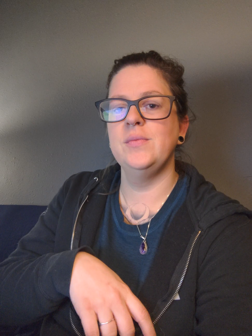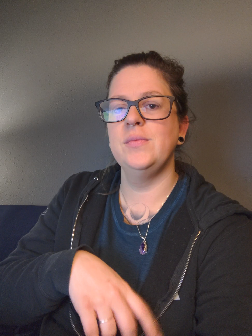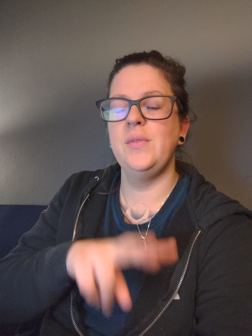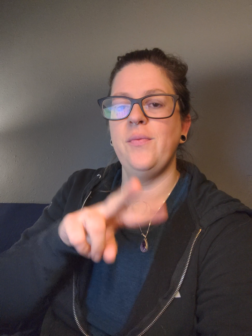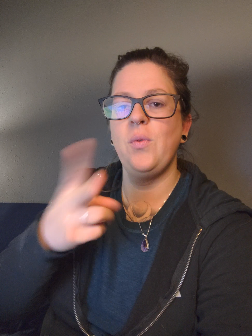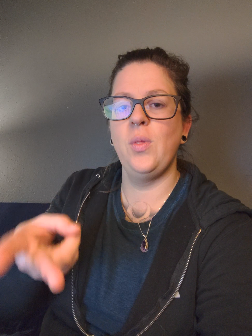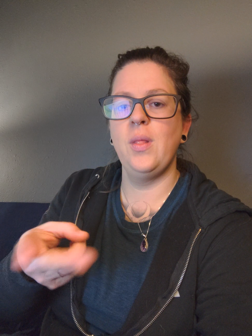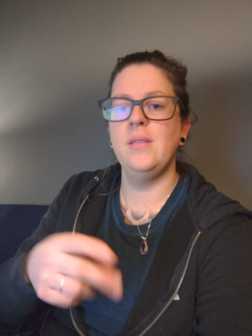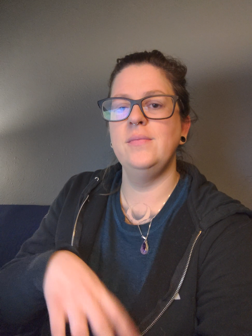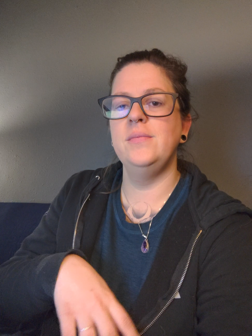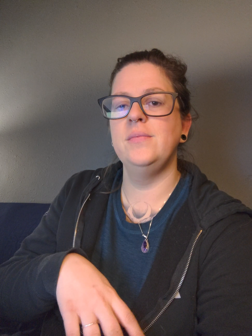fall